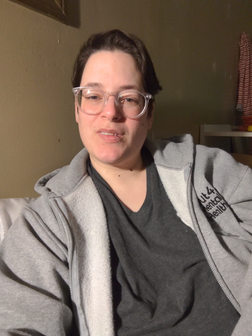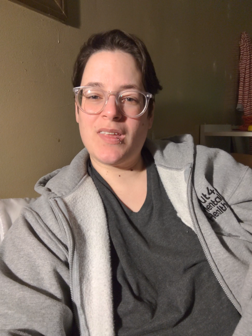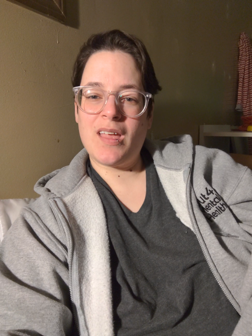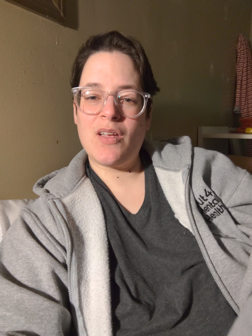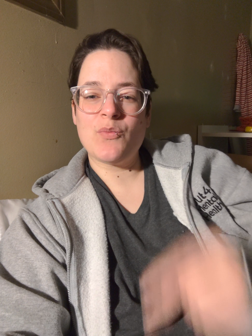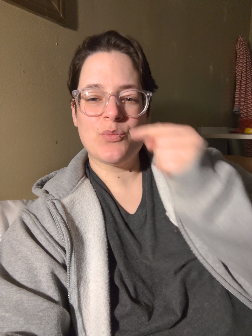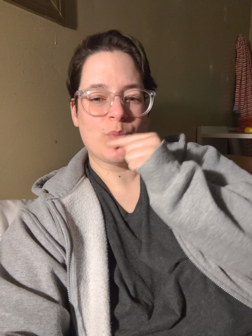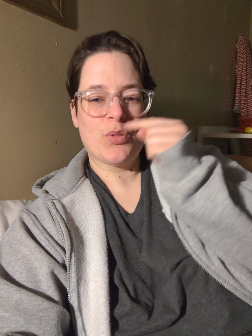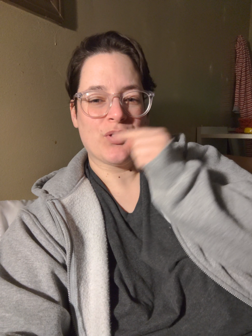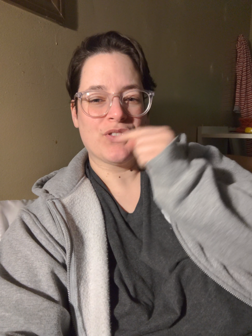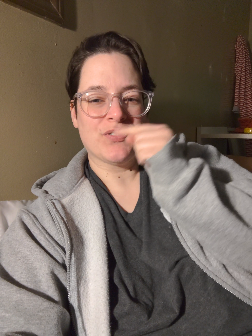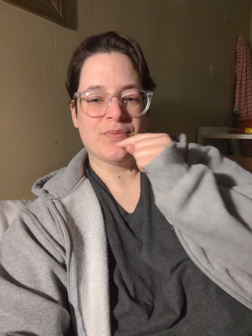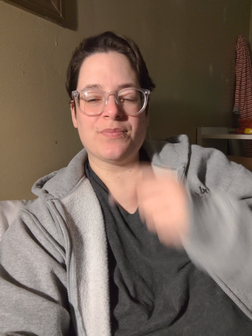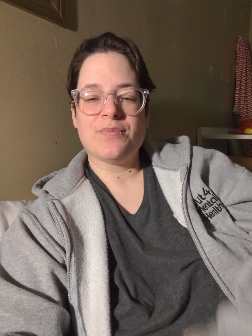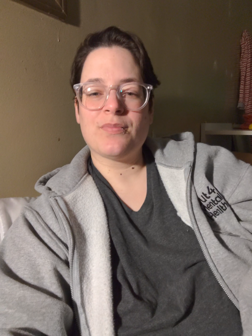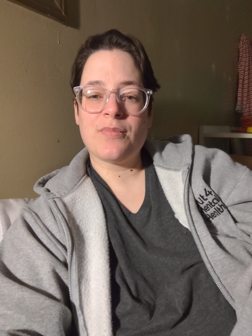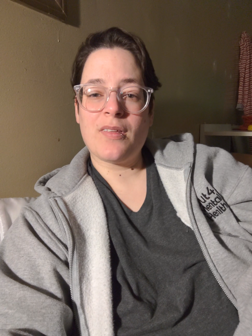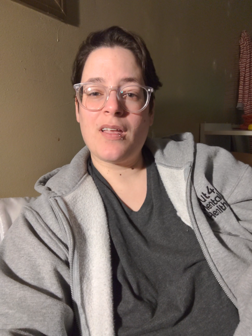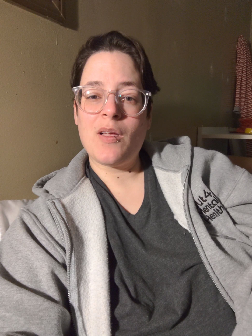toothbrush